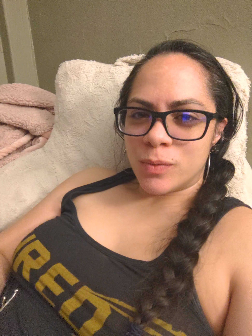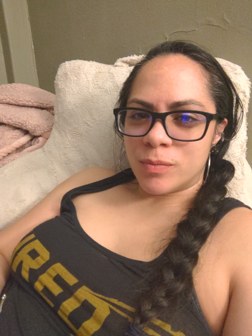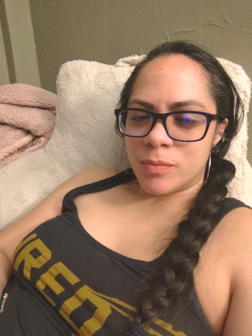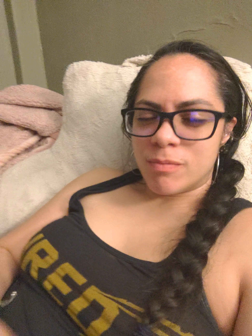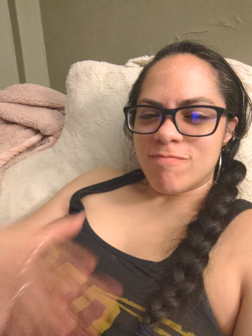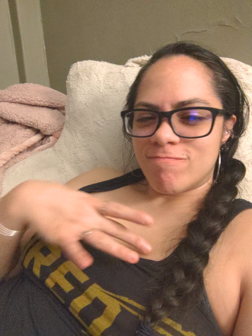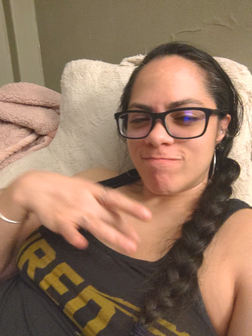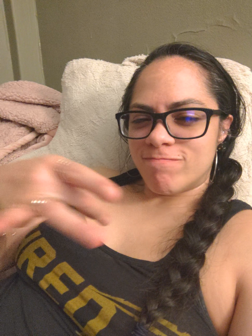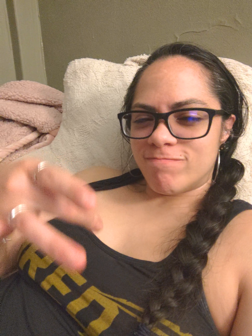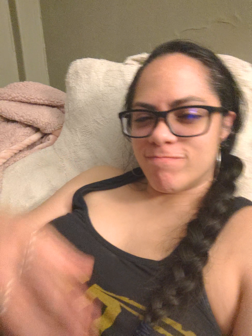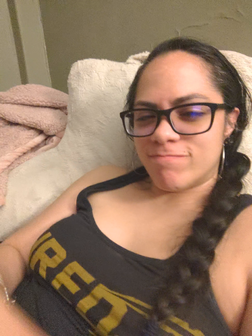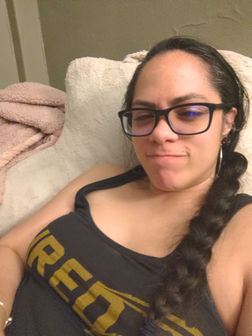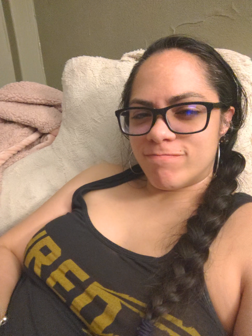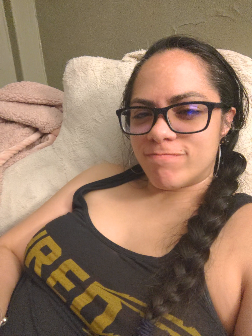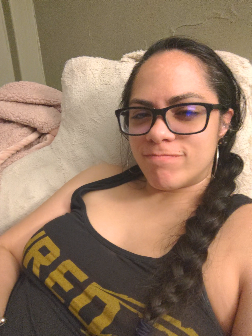like